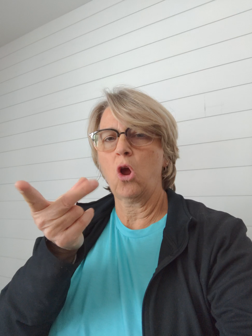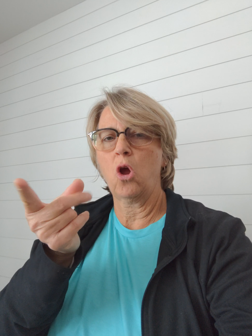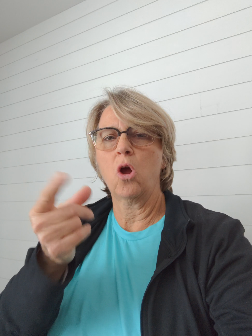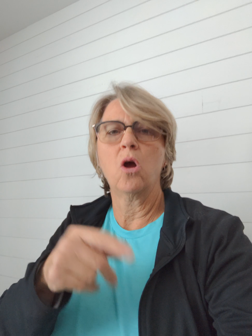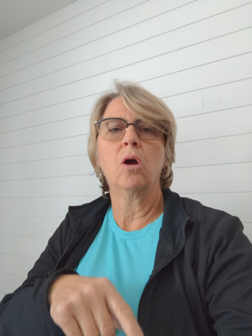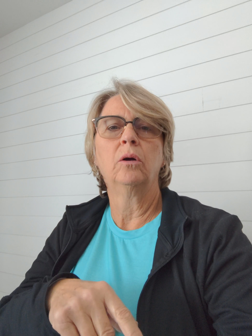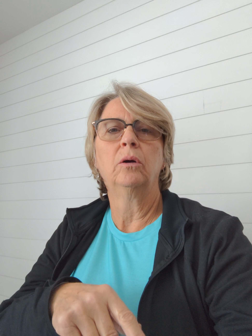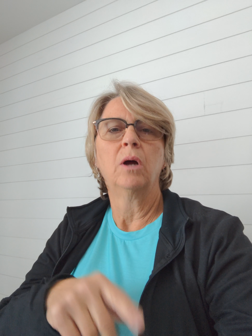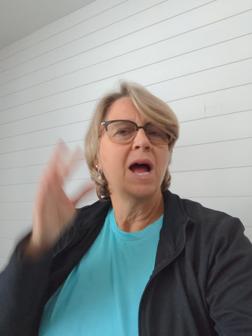dog